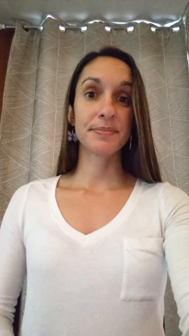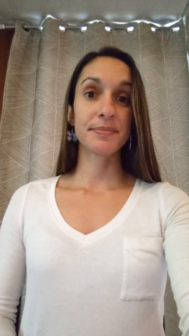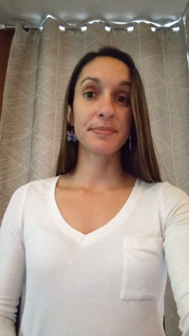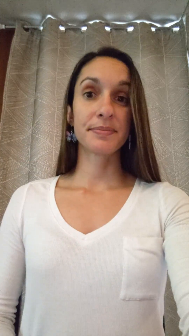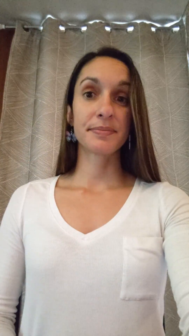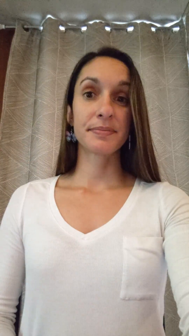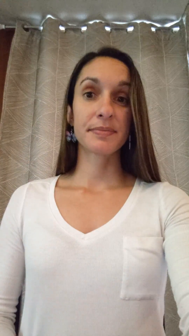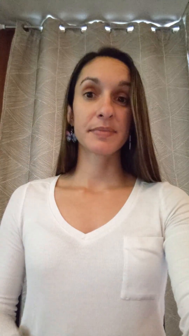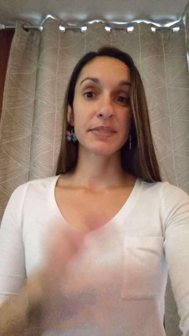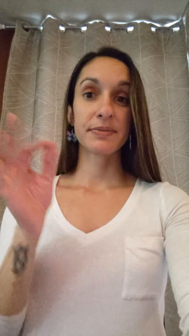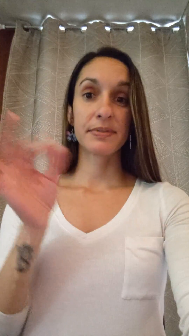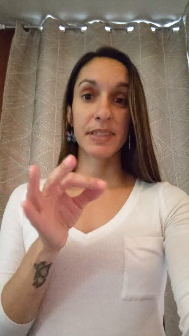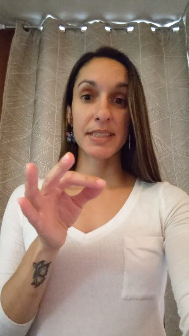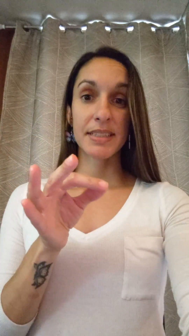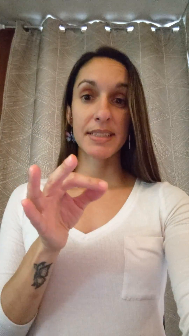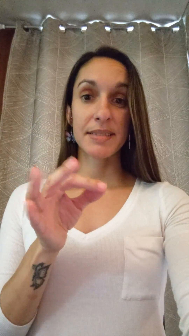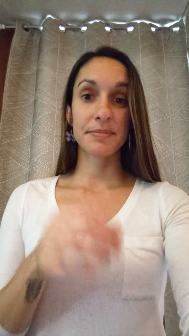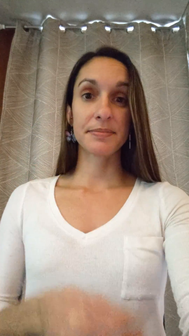fit